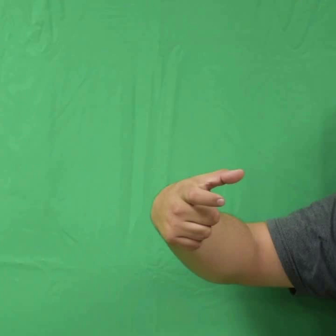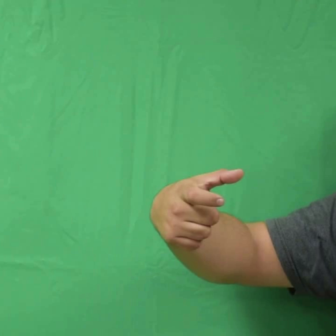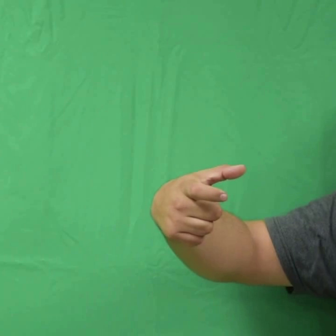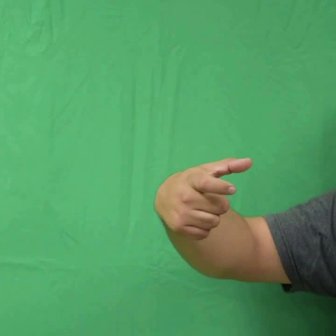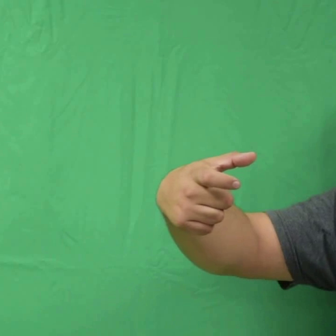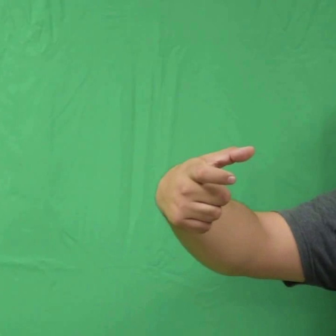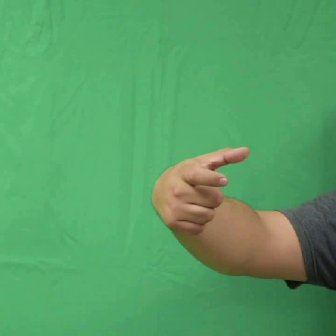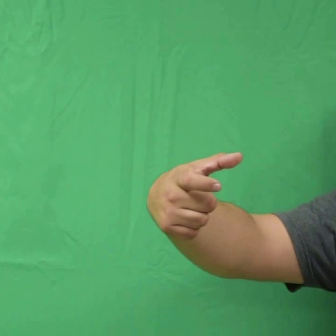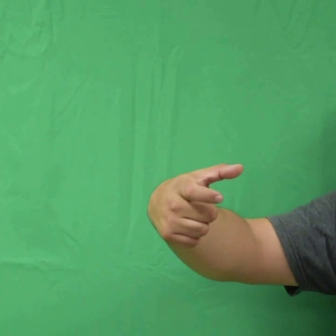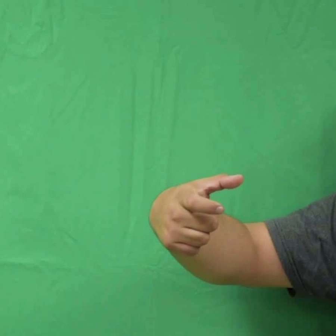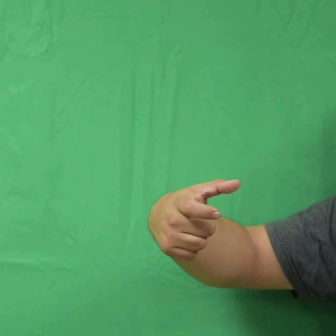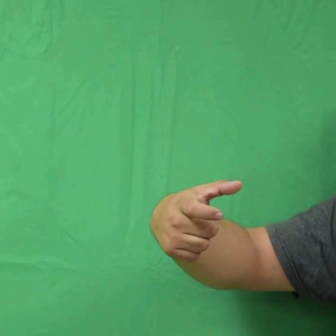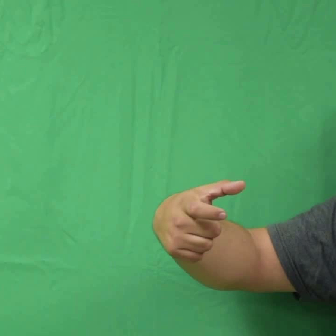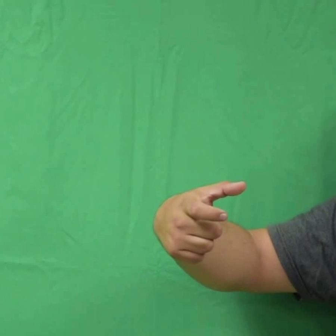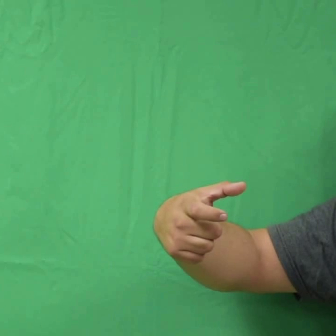X